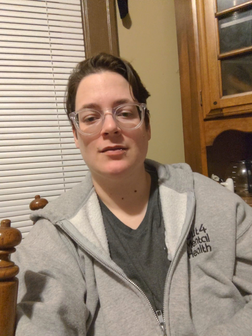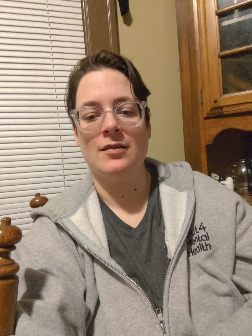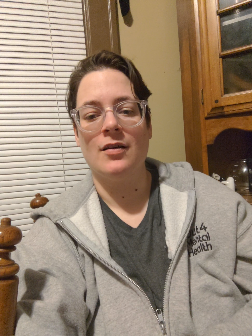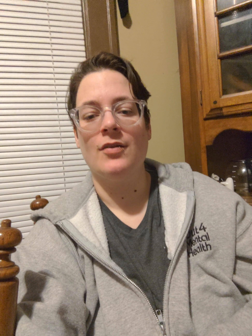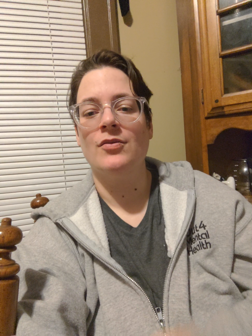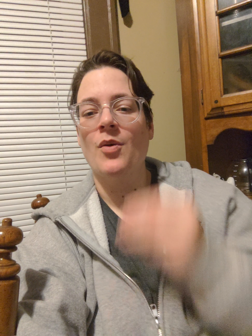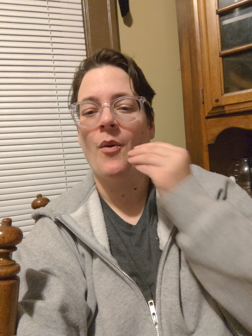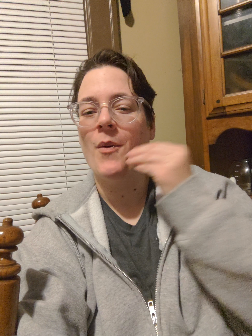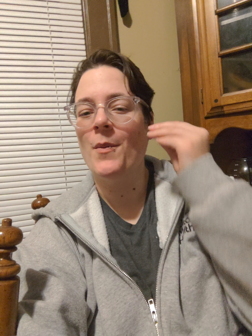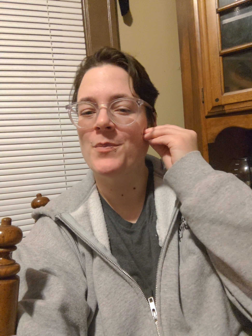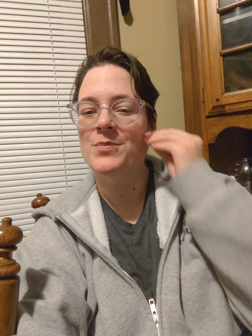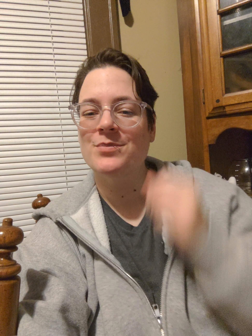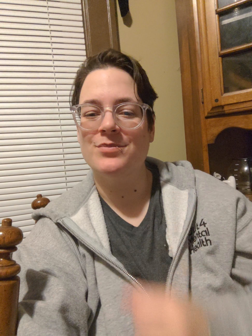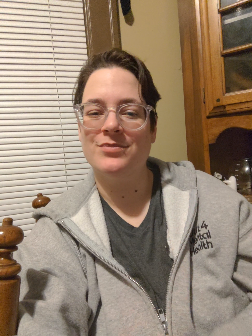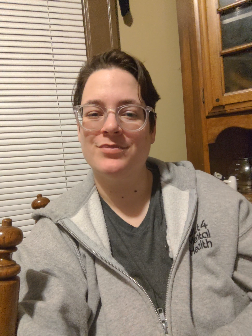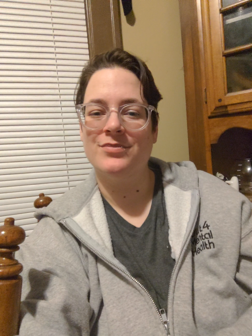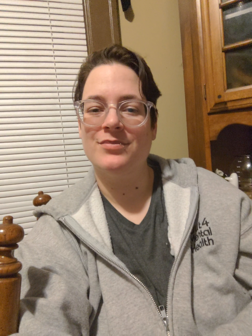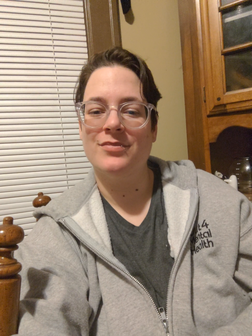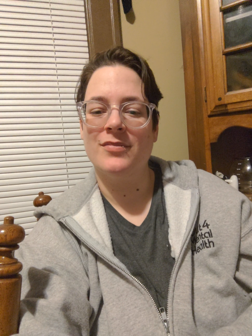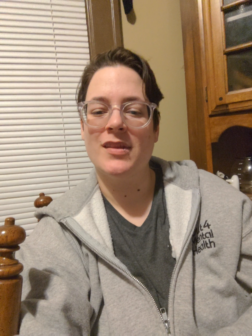home